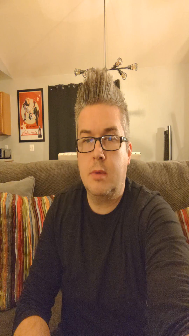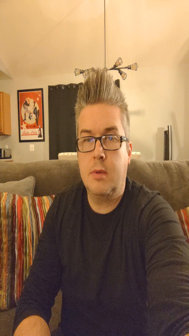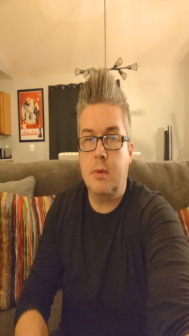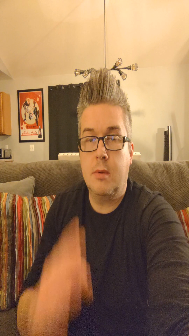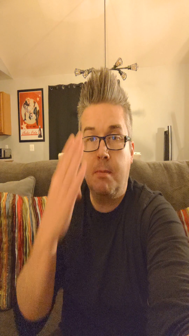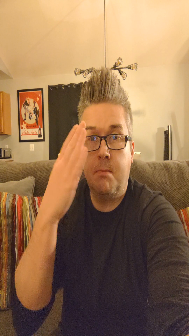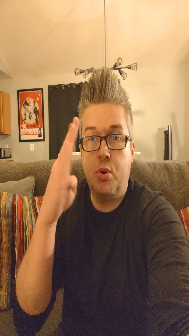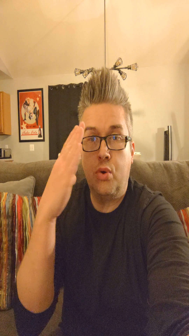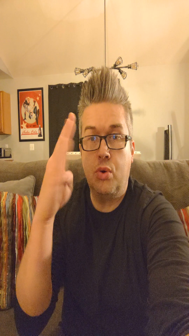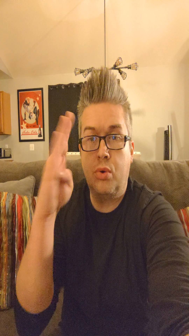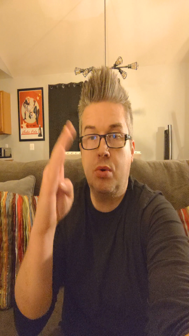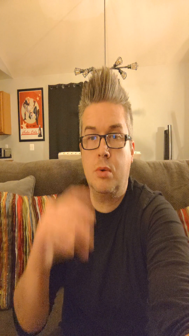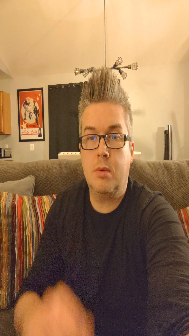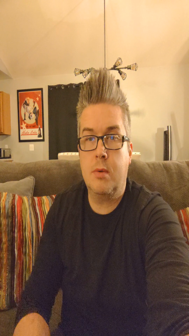blue